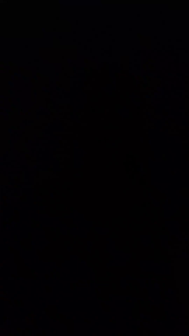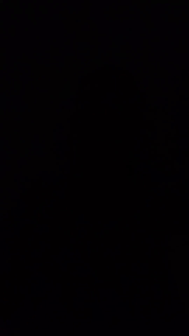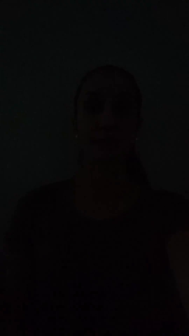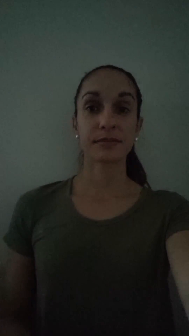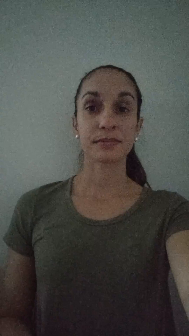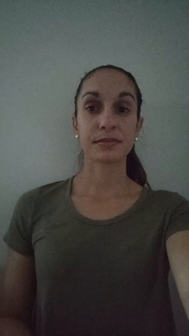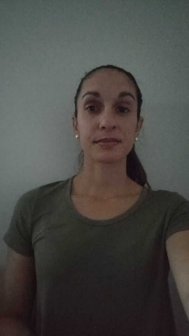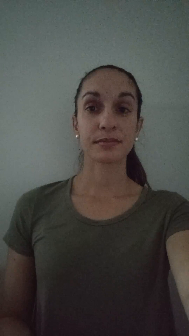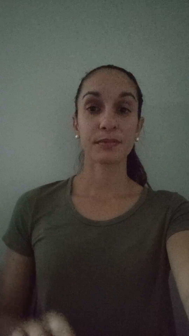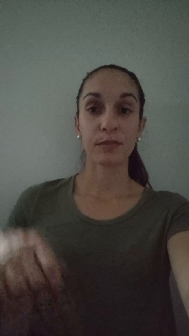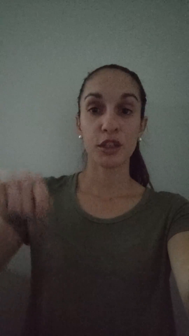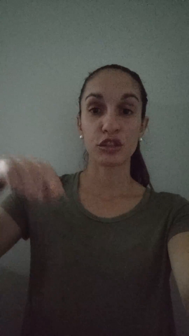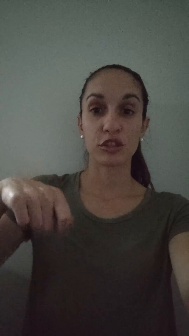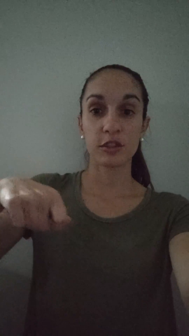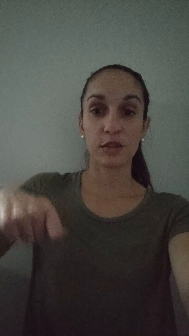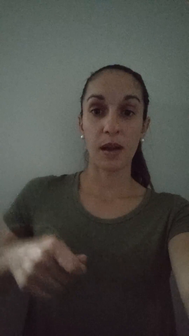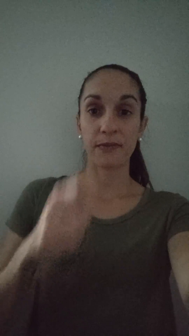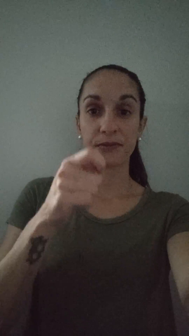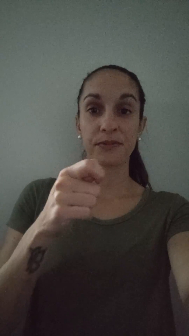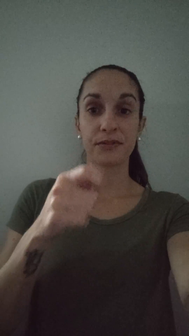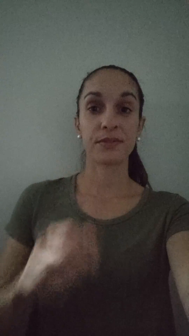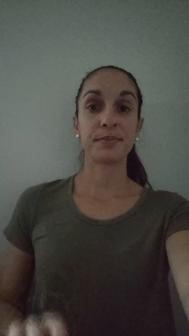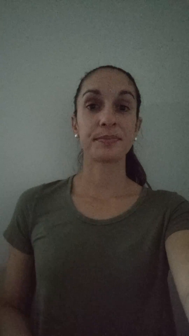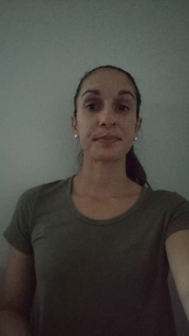shovel